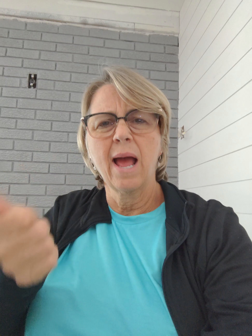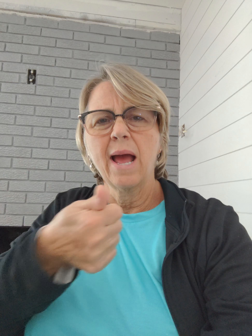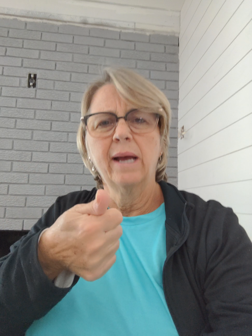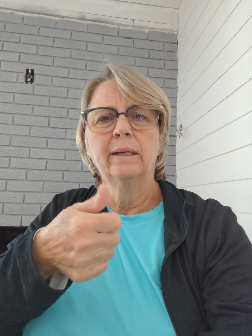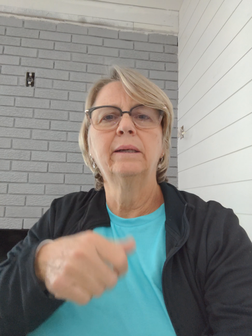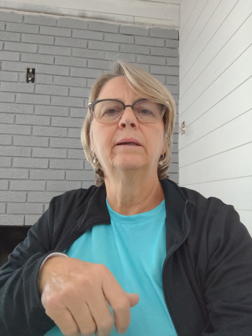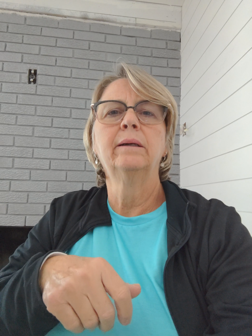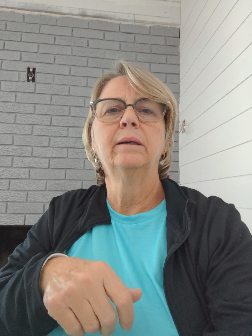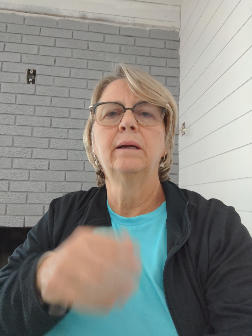hide